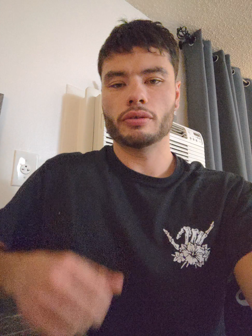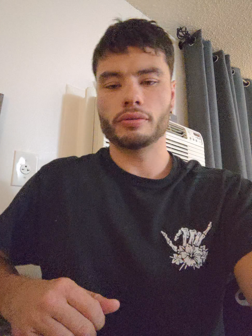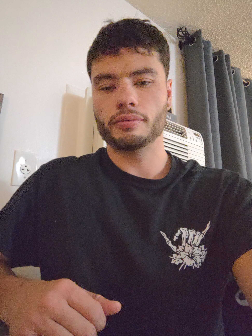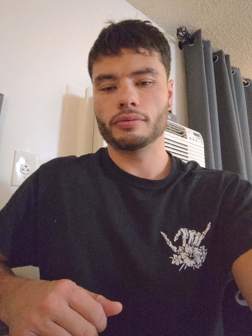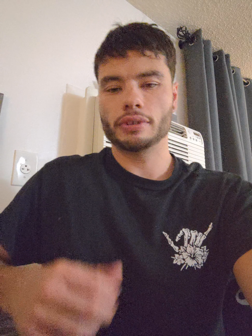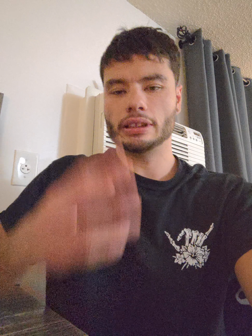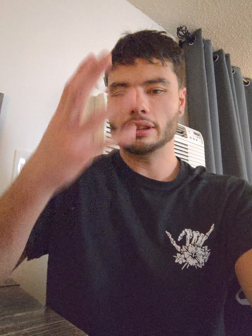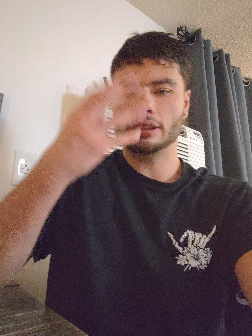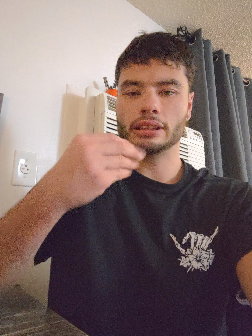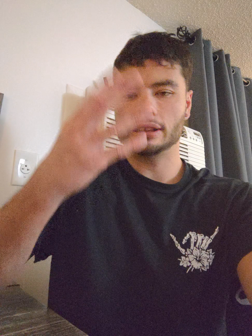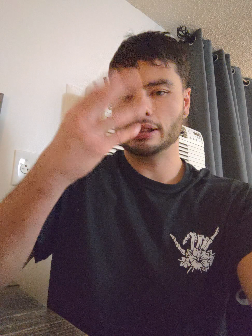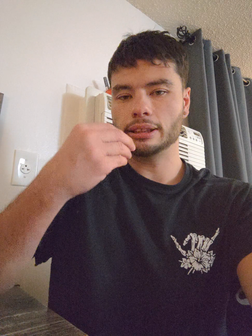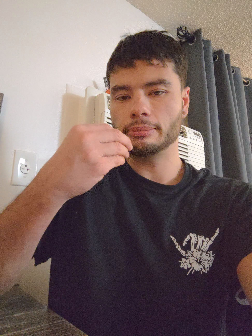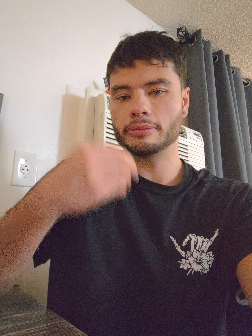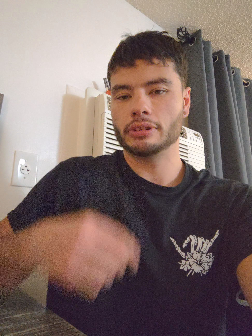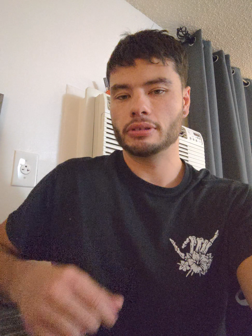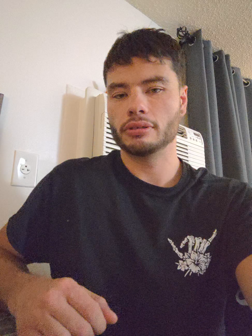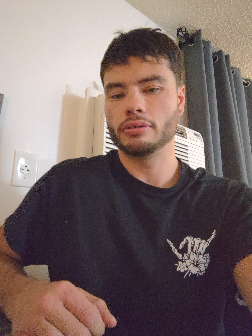sleepy